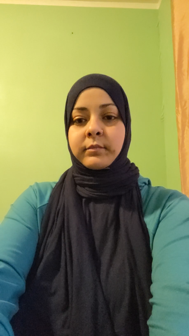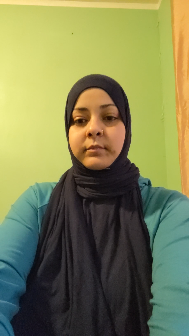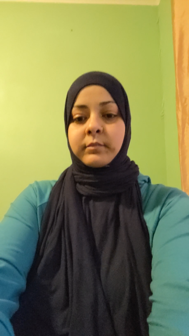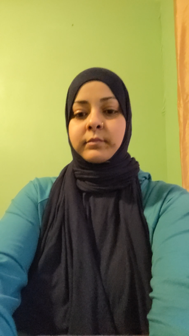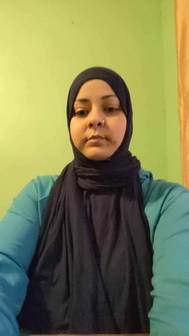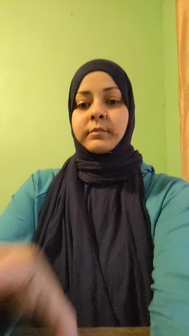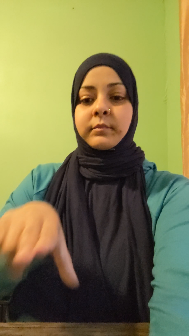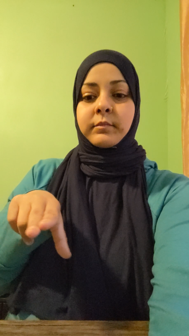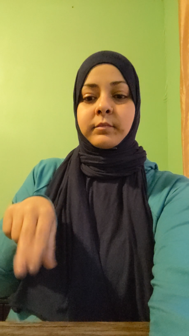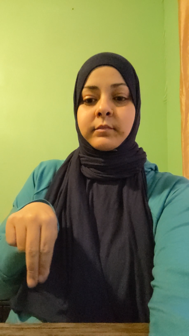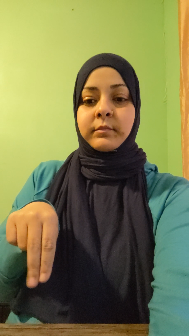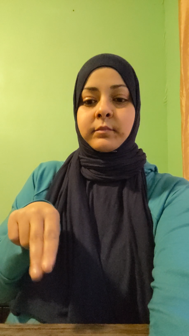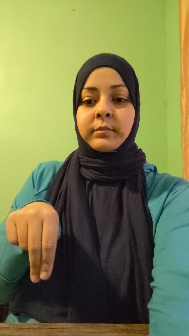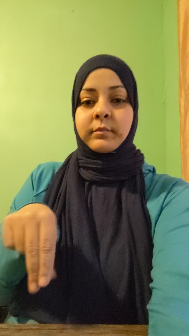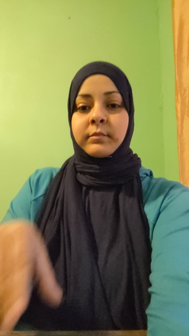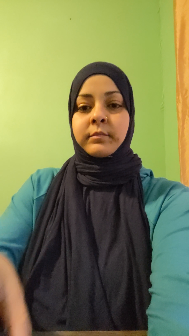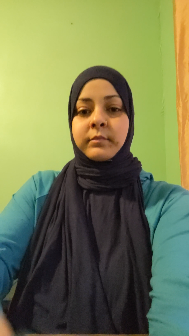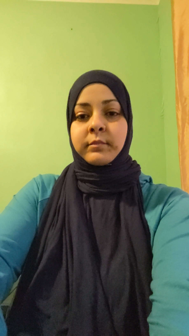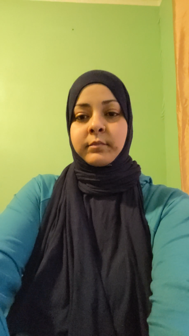diaper